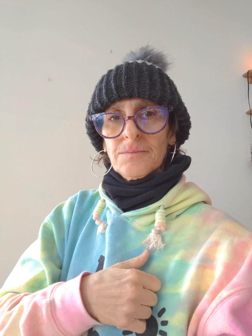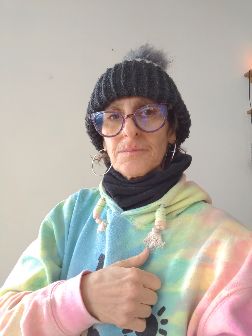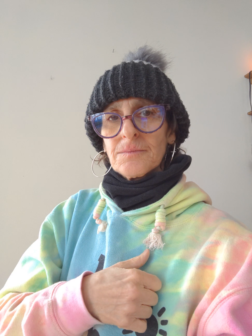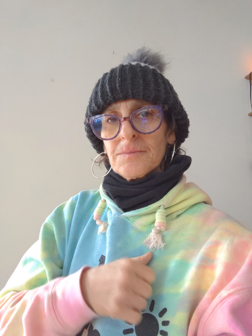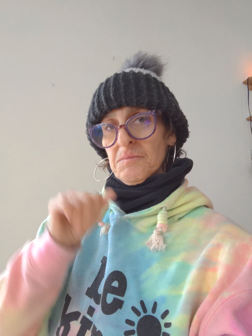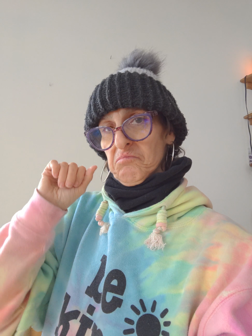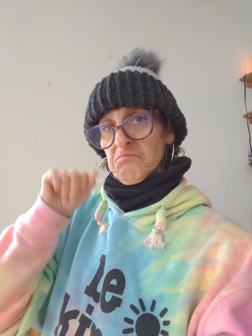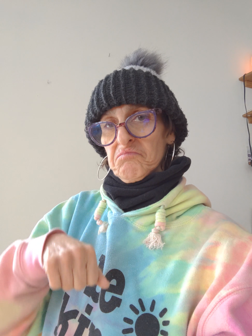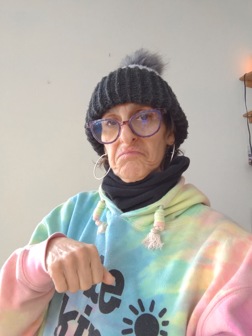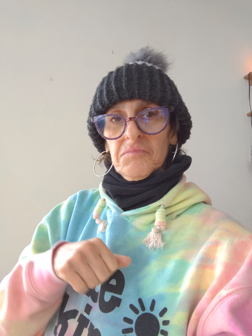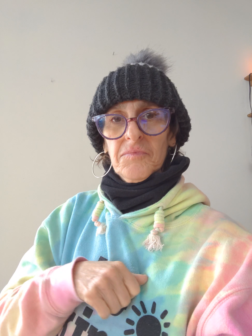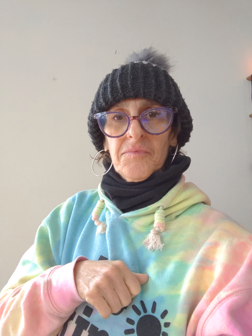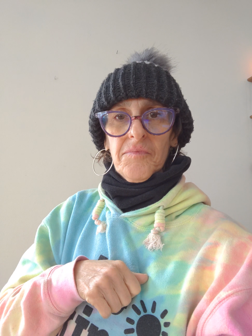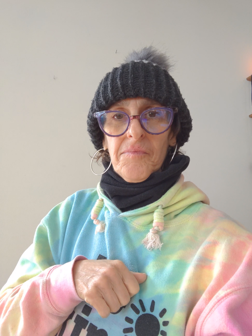can